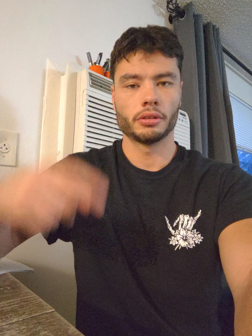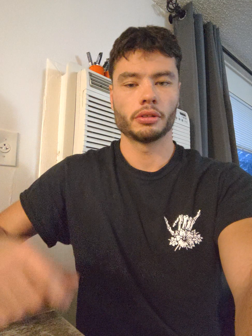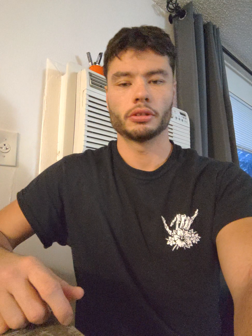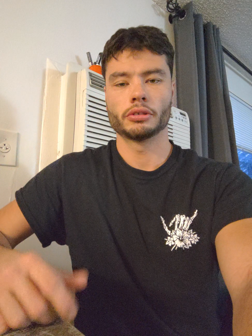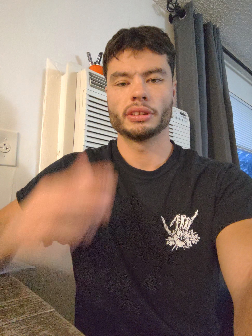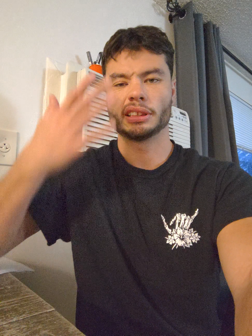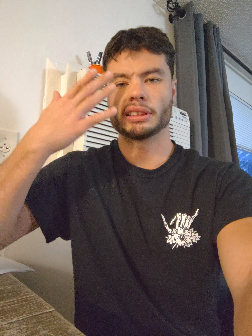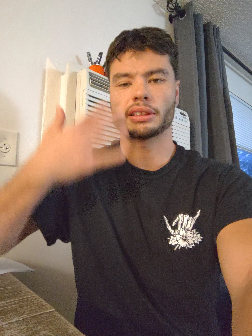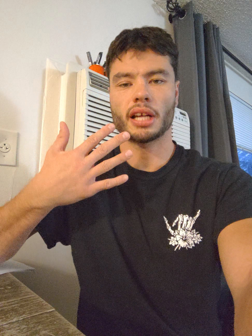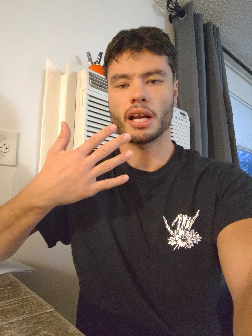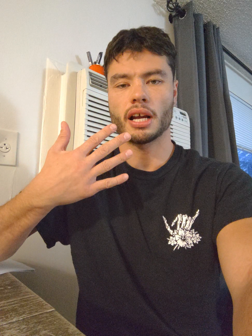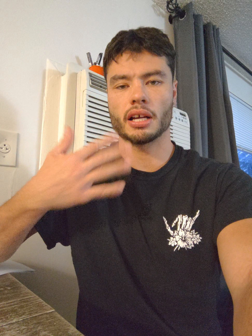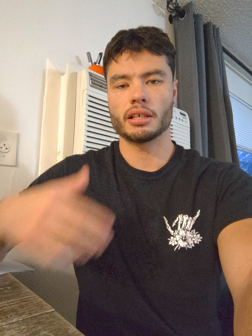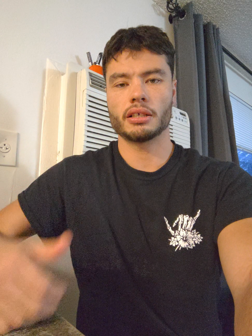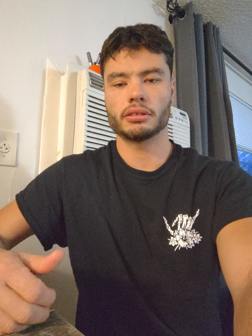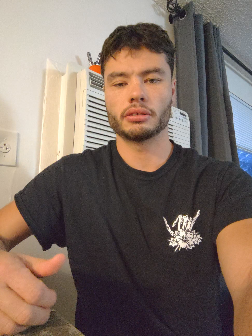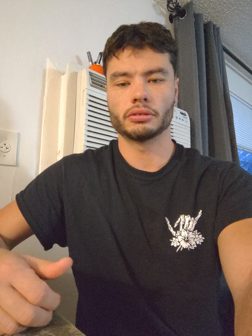sad